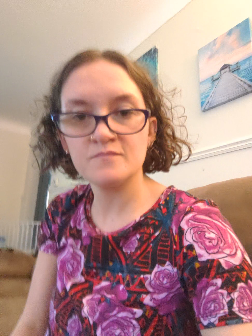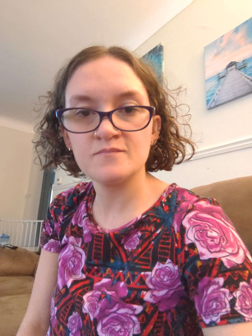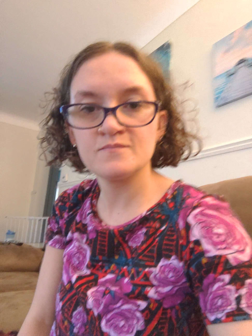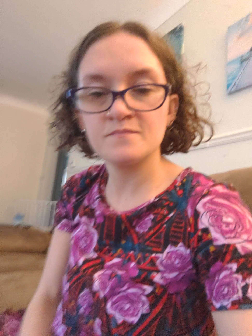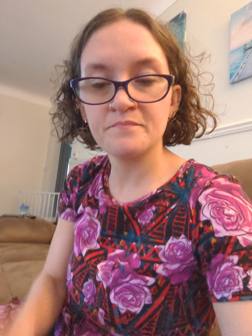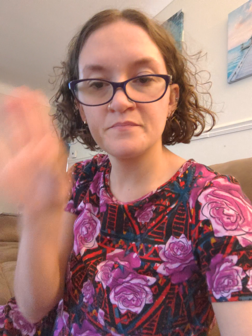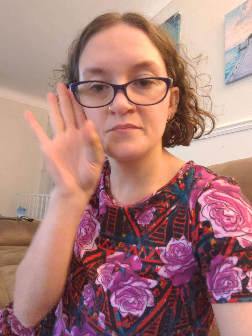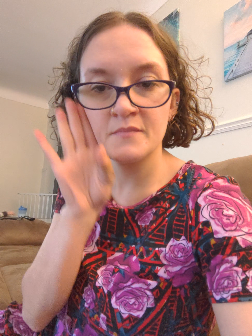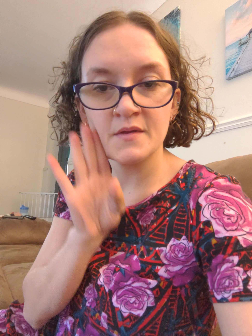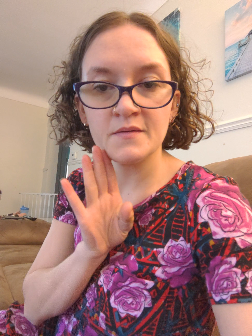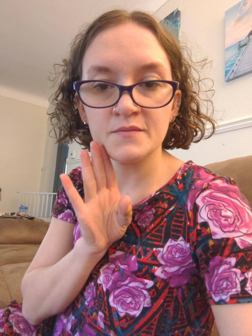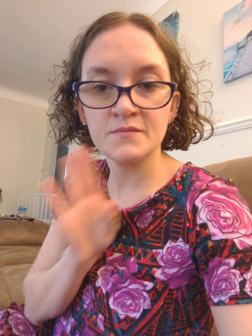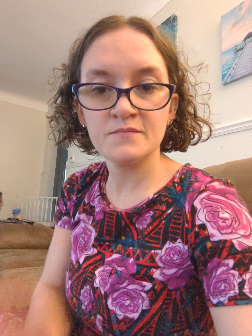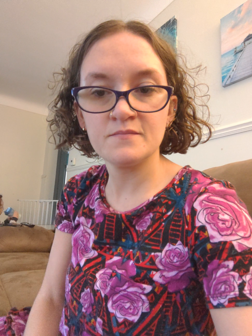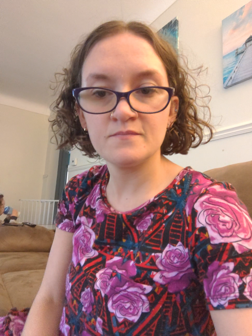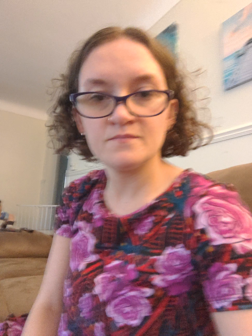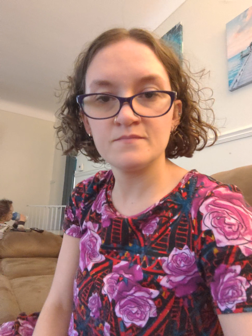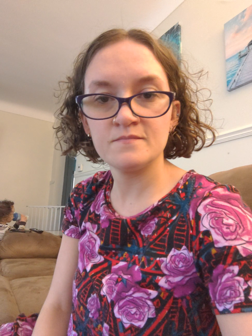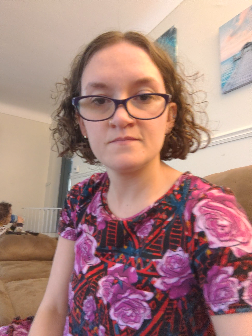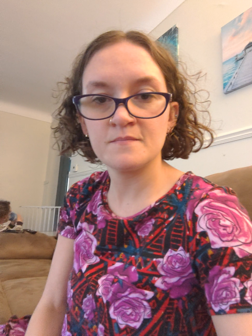brown